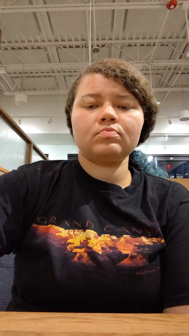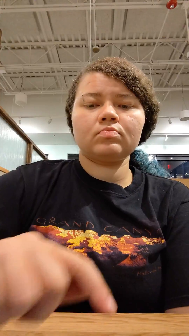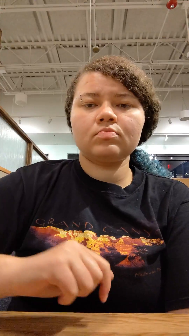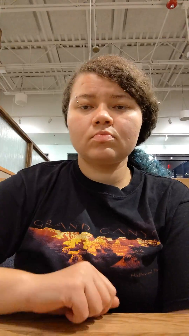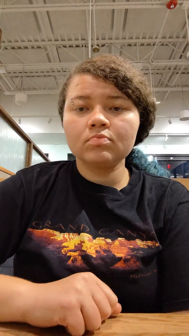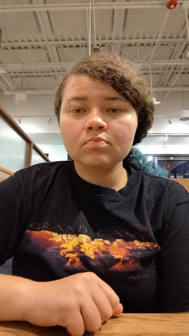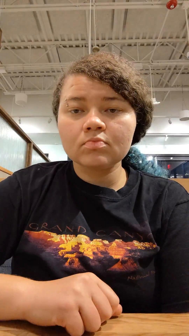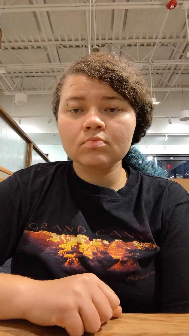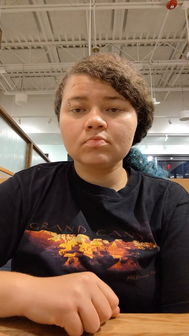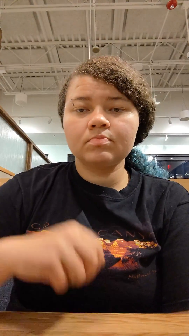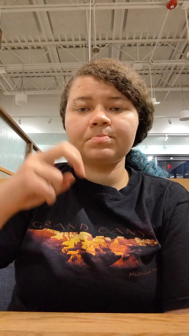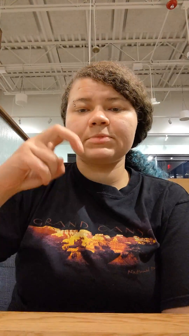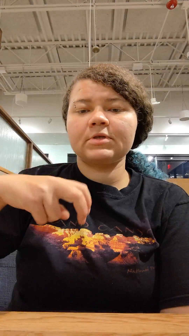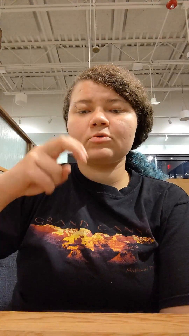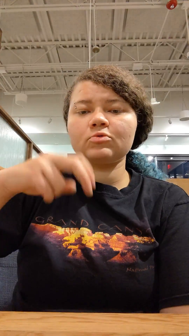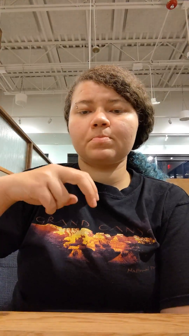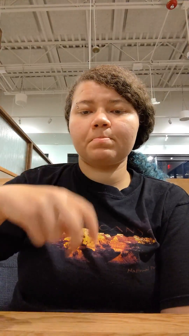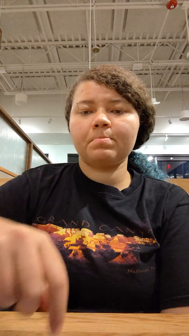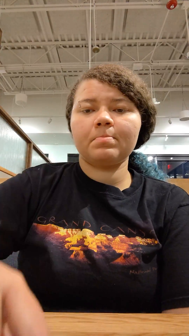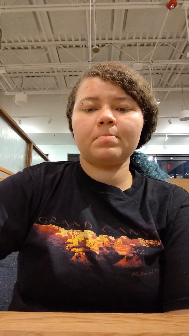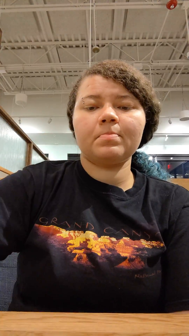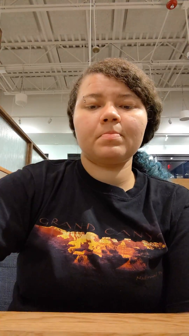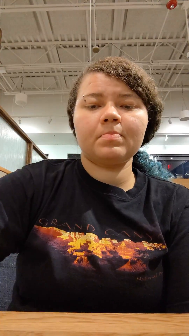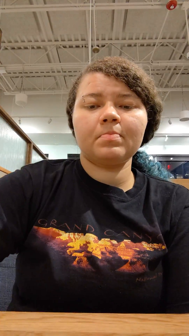potato chip